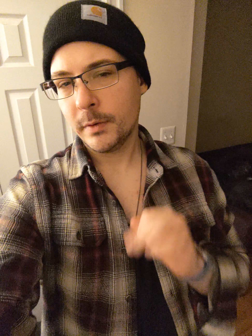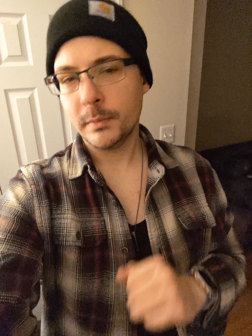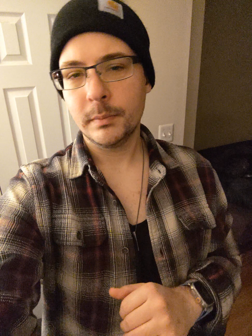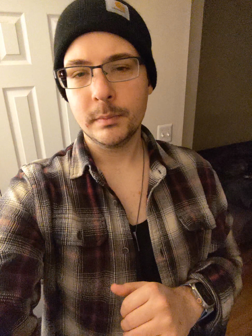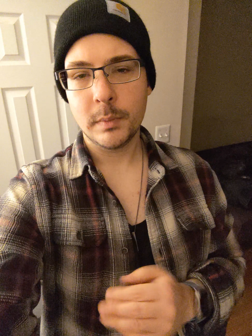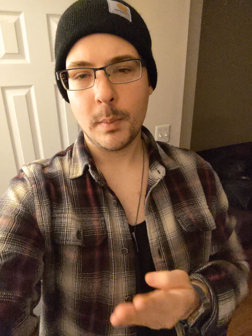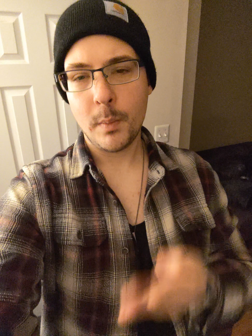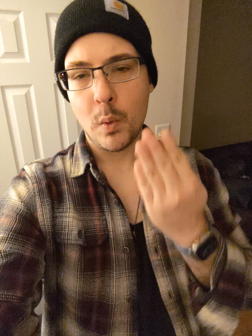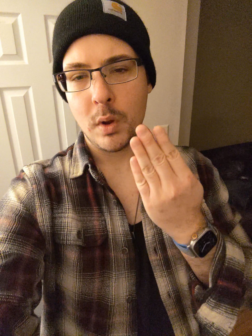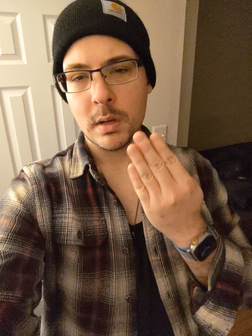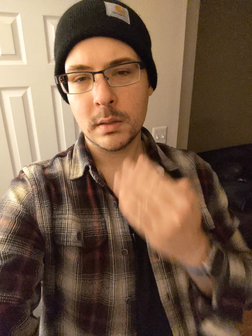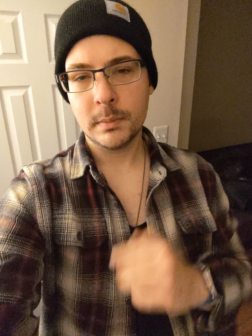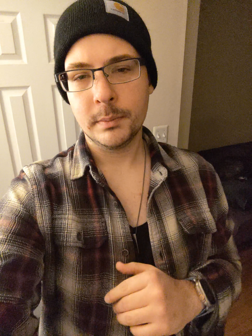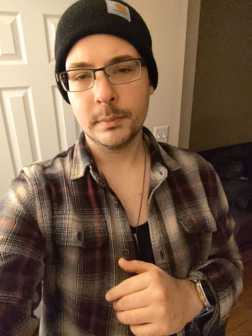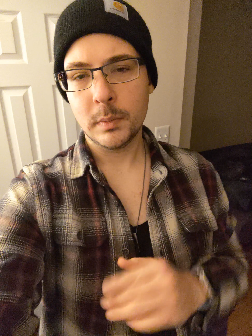morning